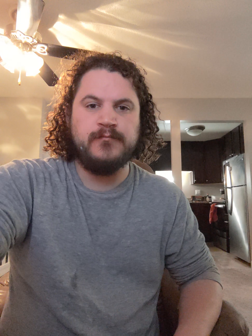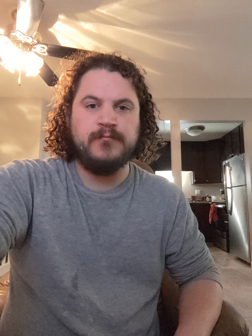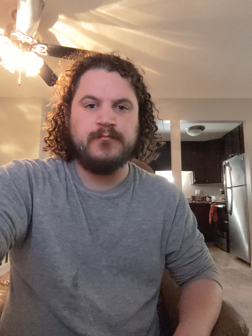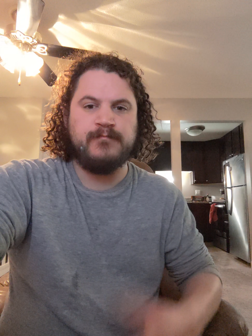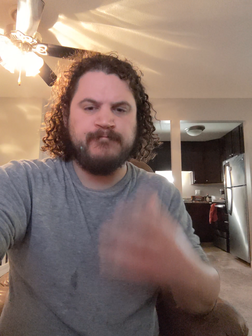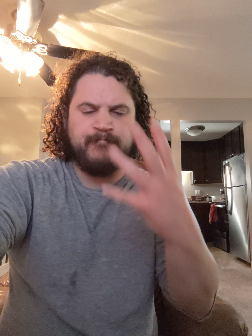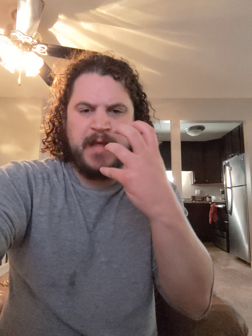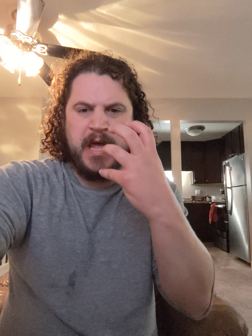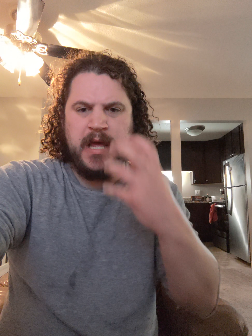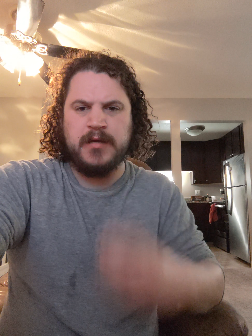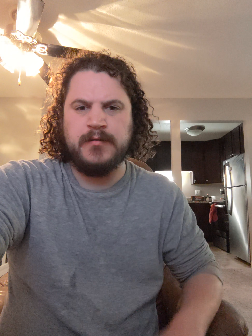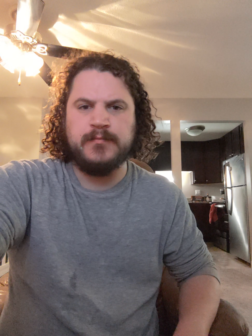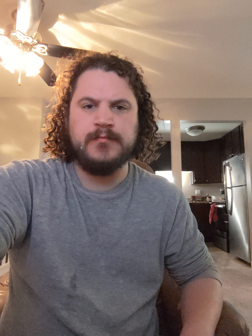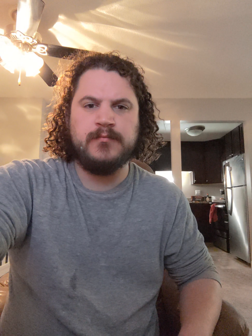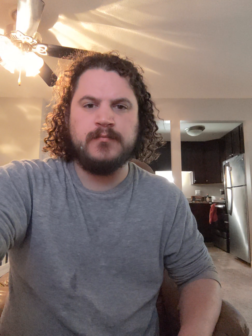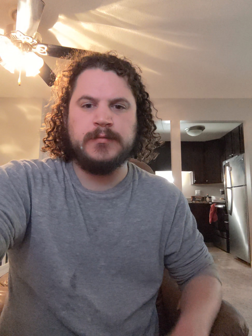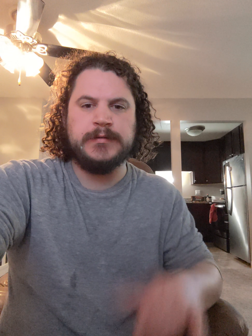mad